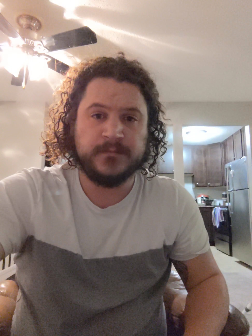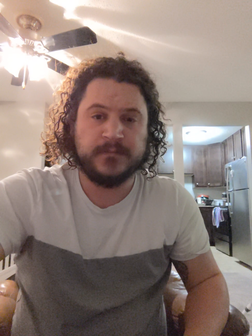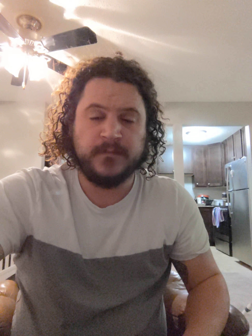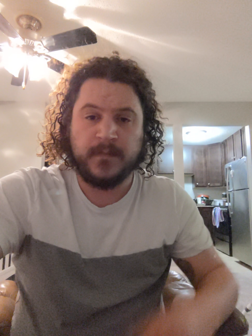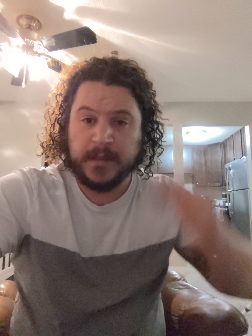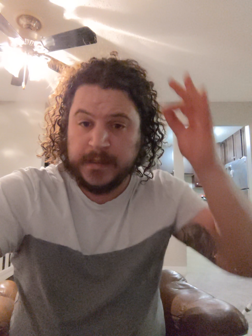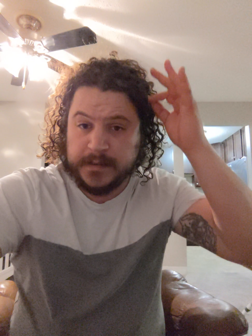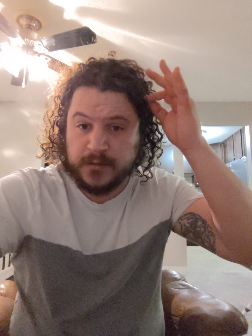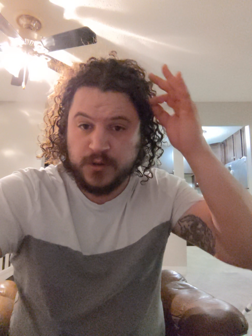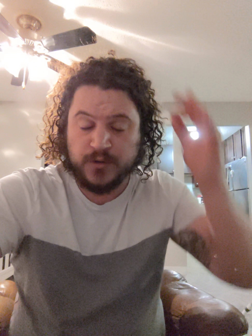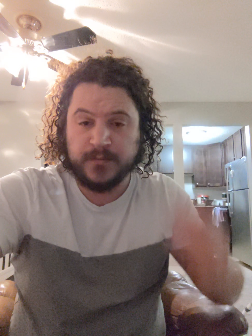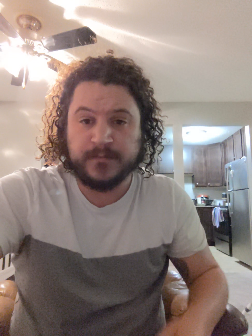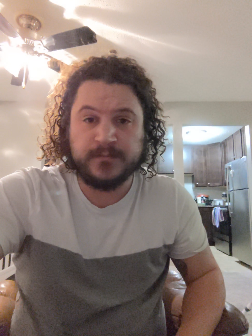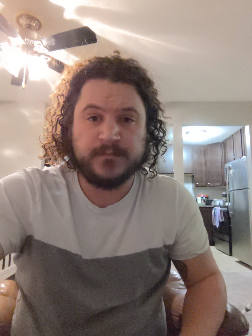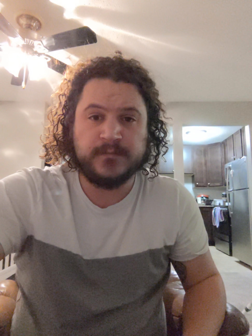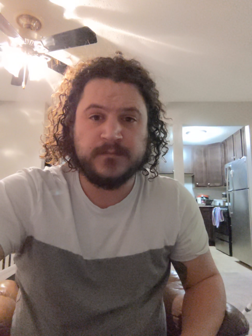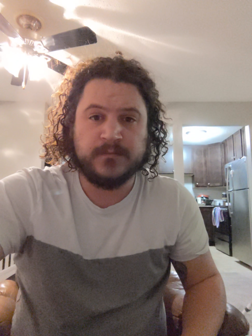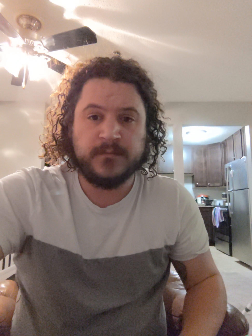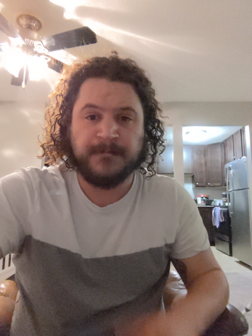hair